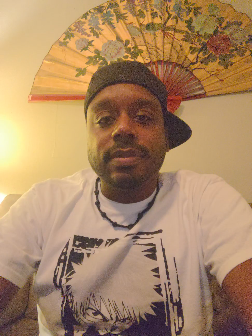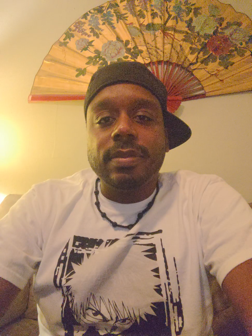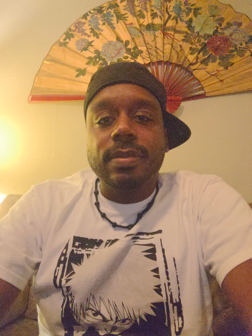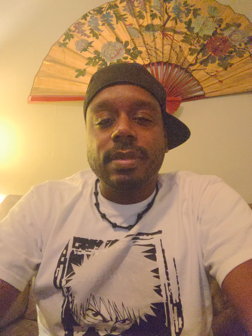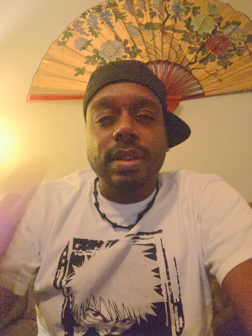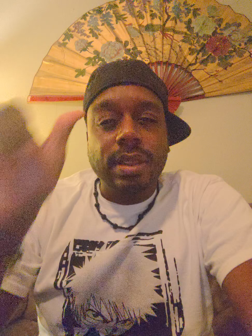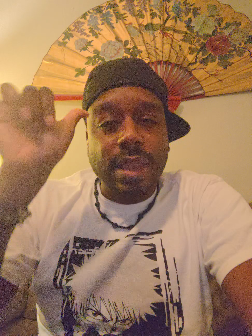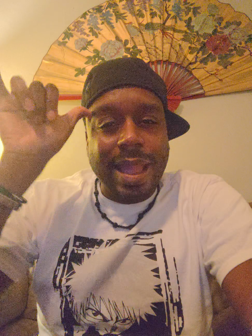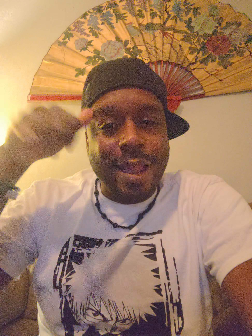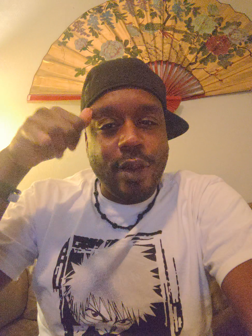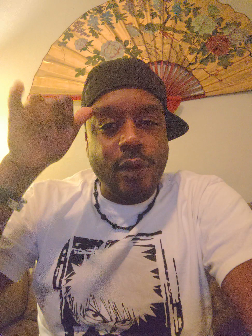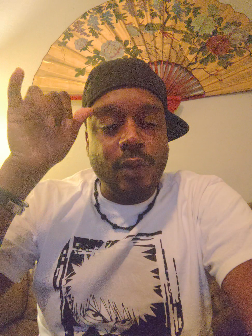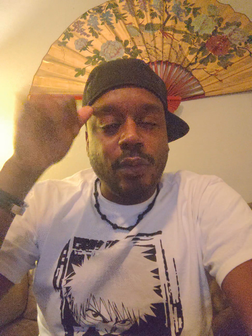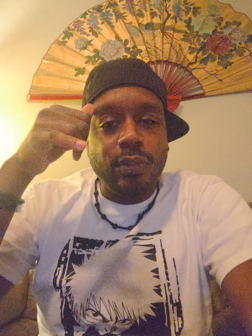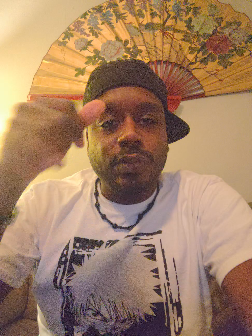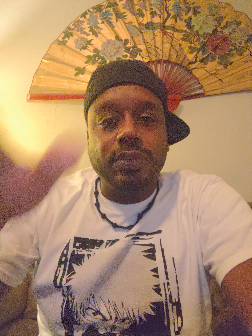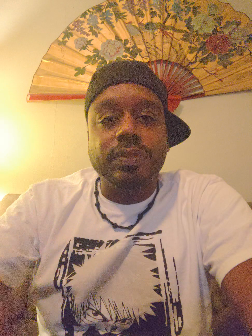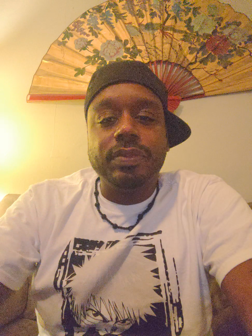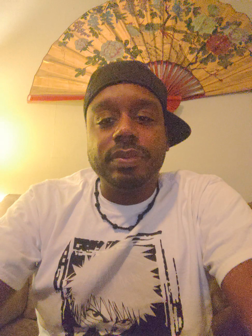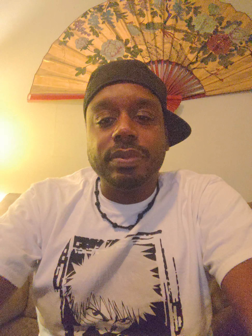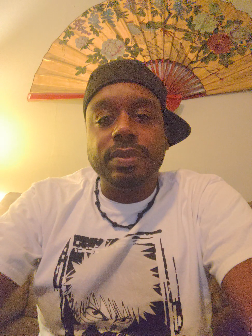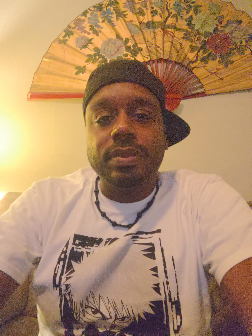cow